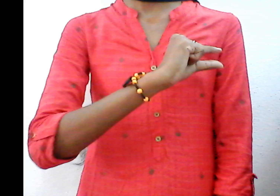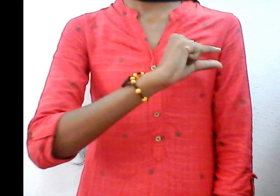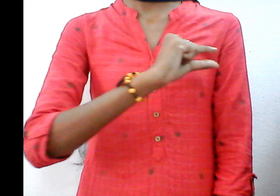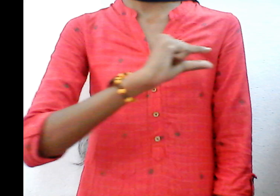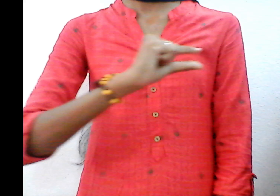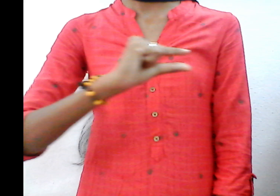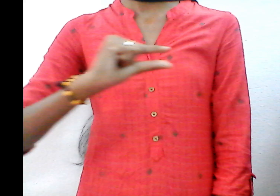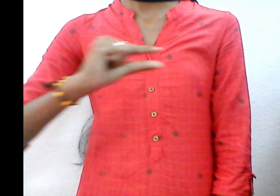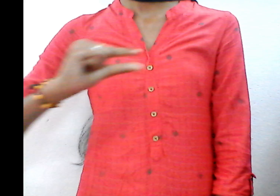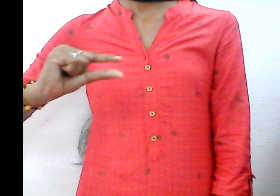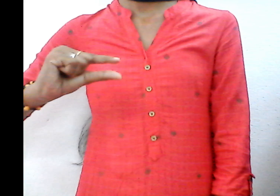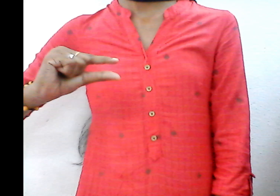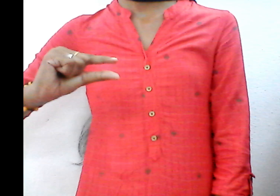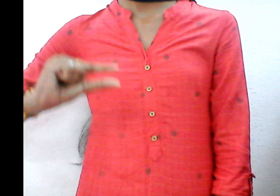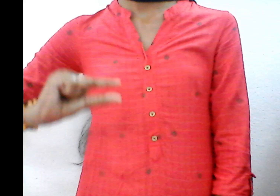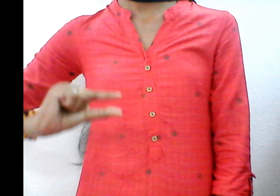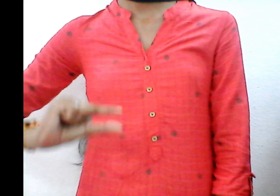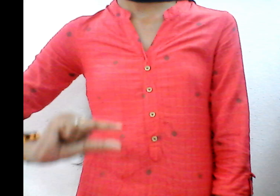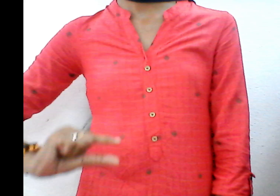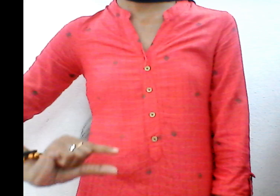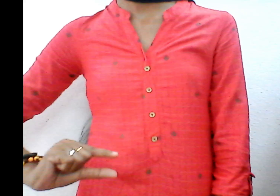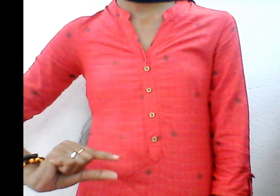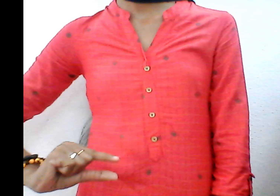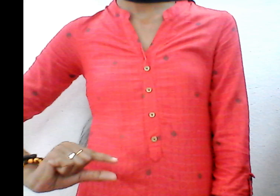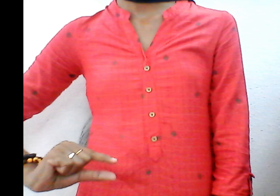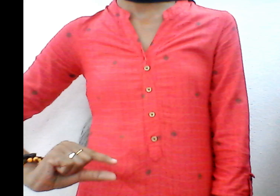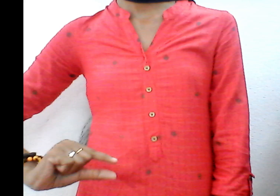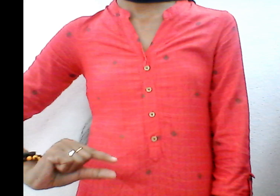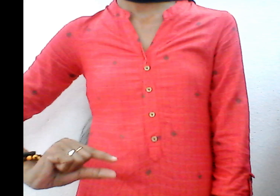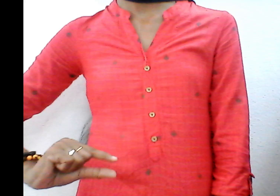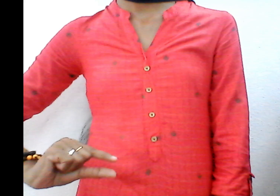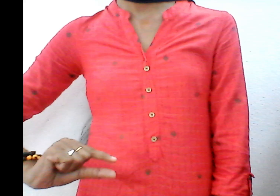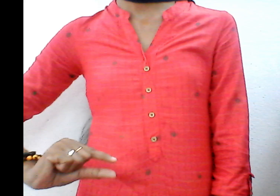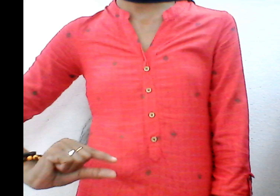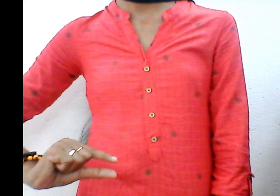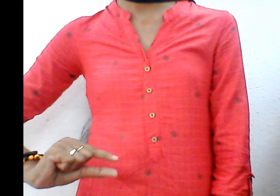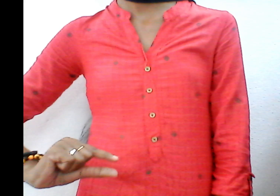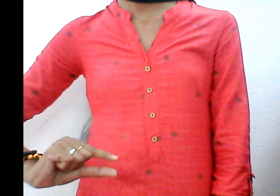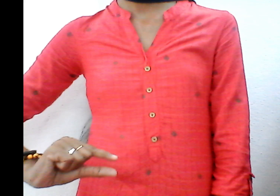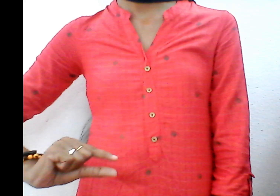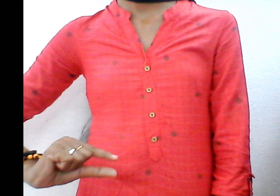ഊ